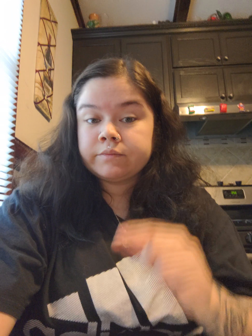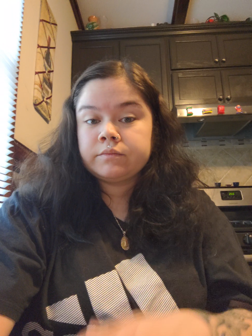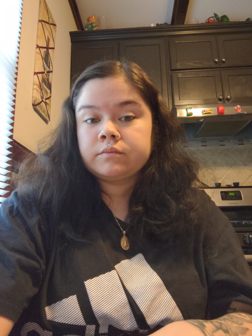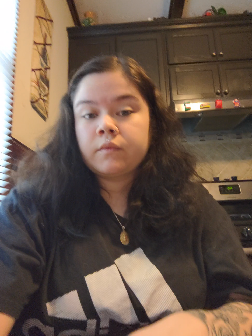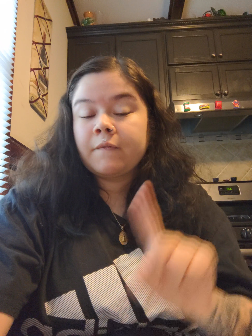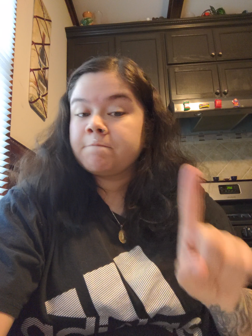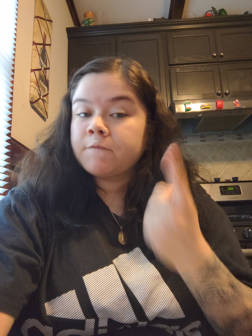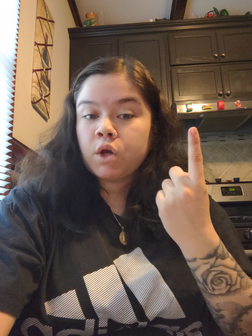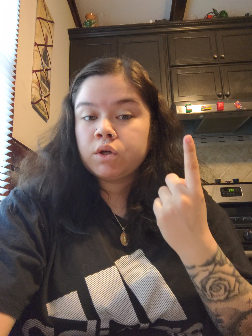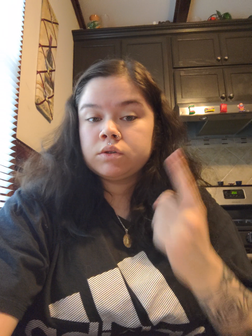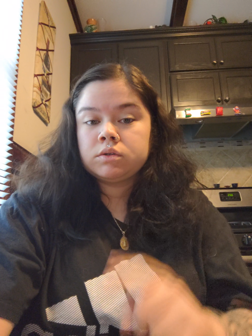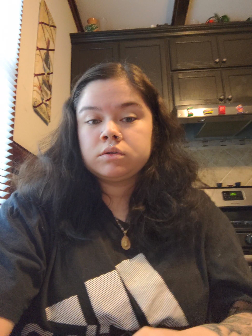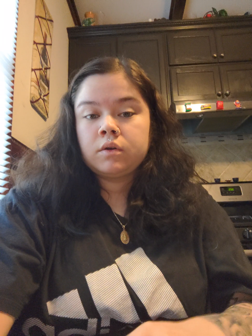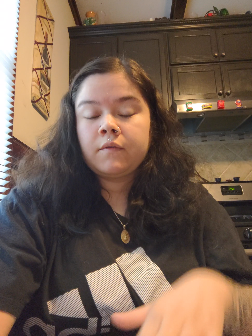first